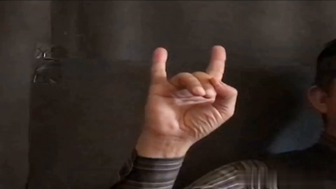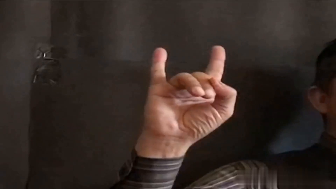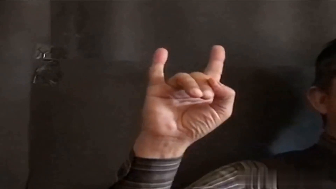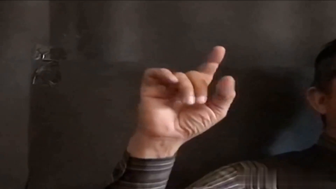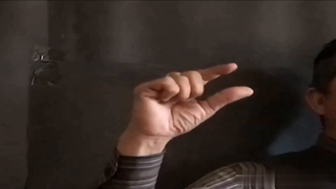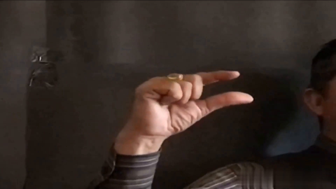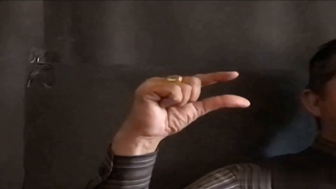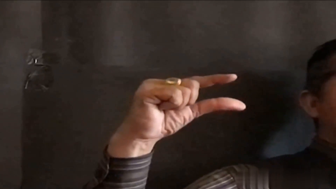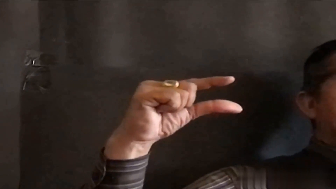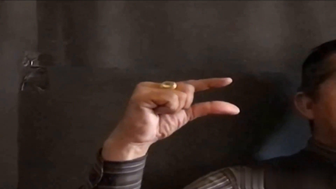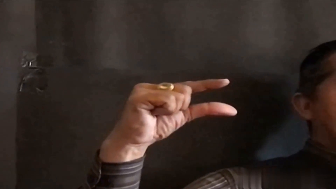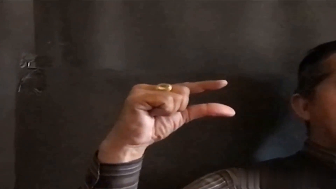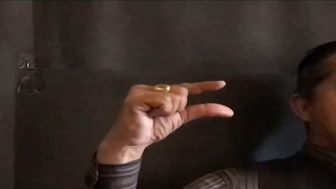ञ